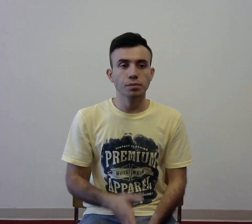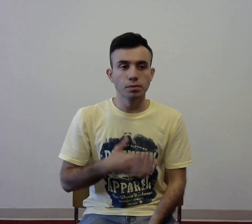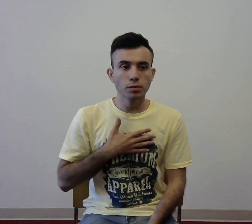mən